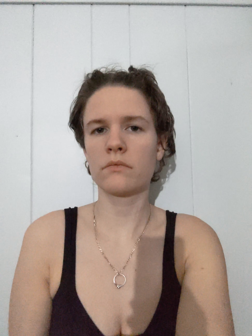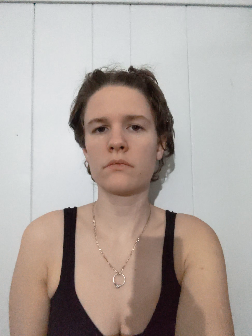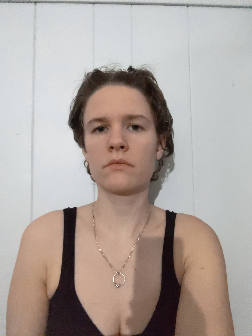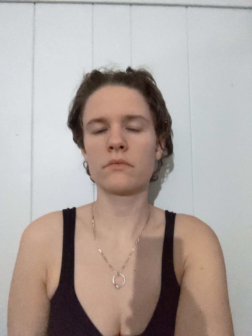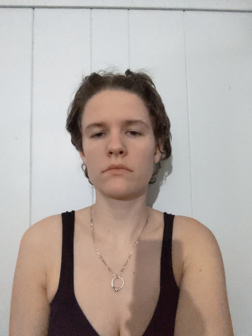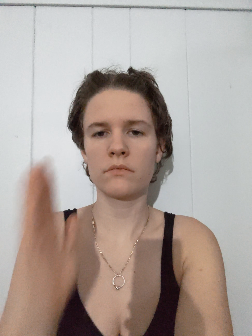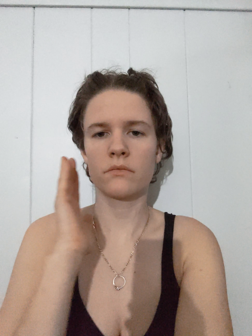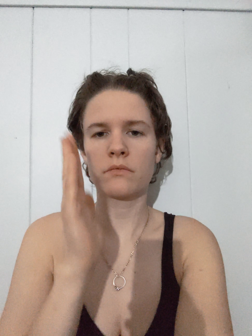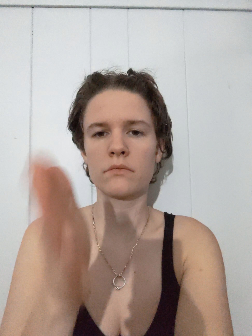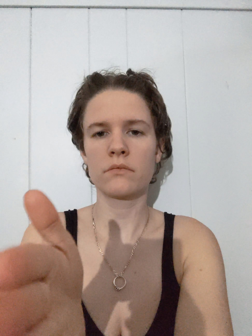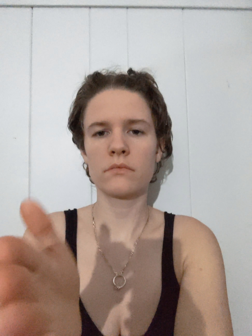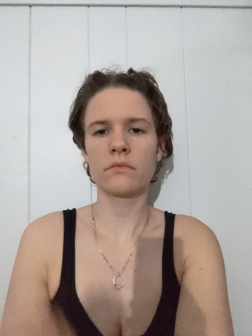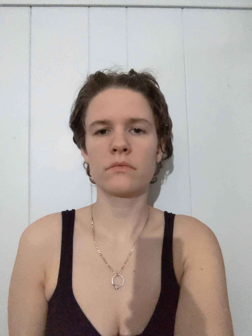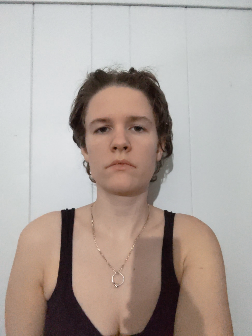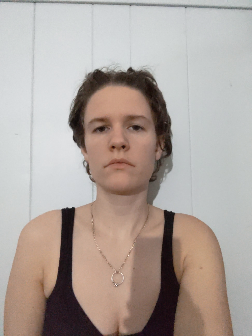will